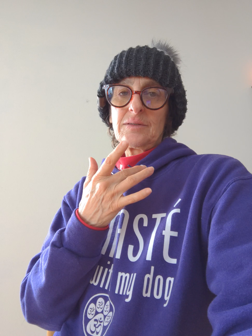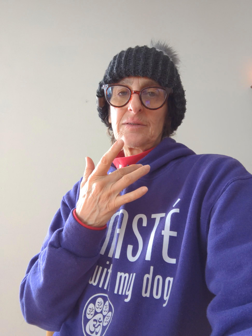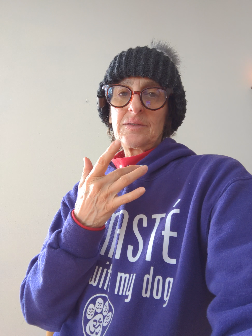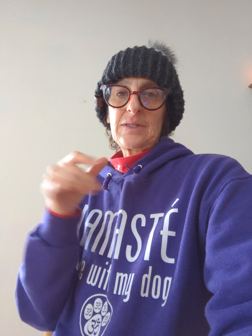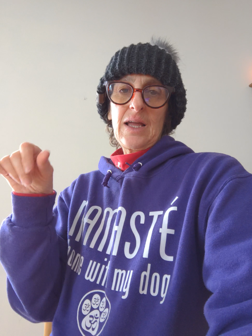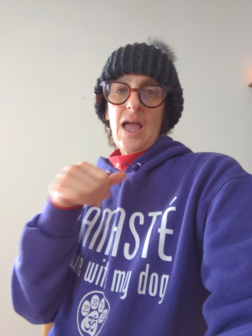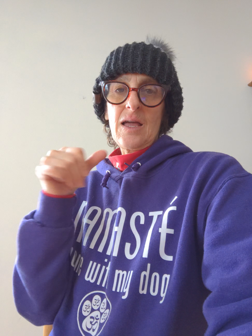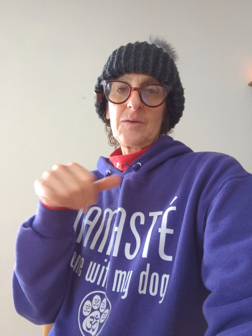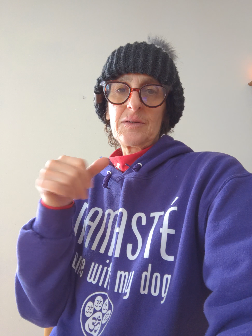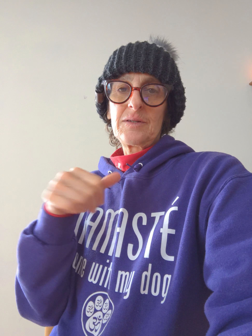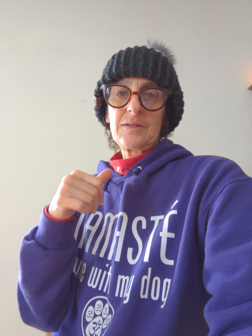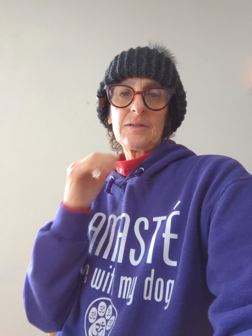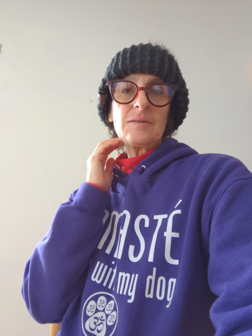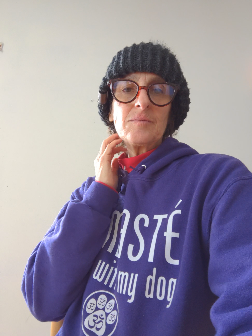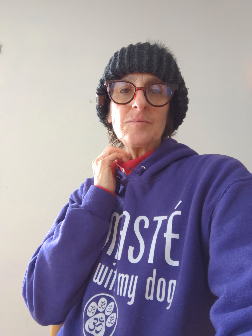carrot